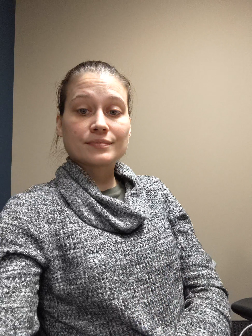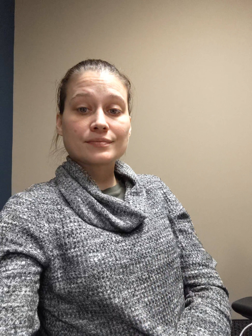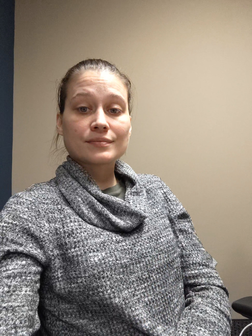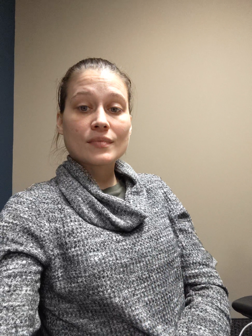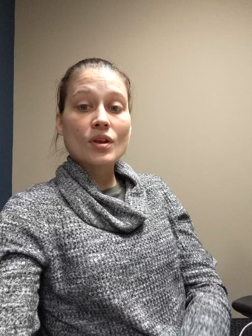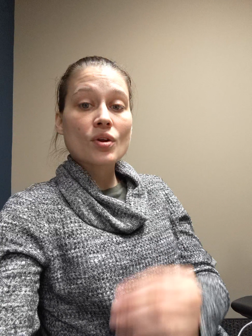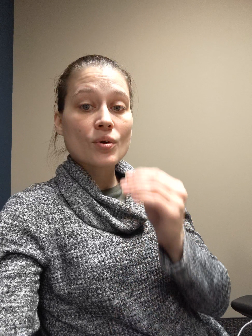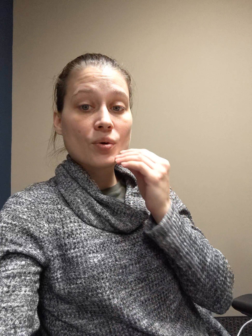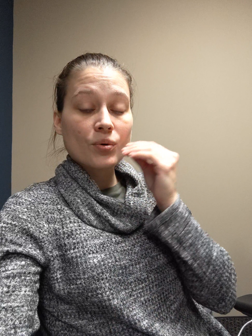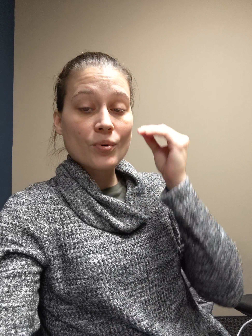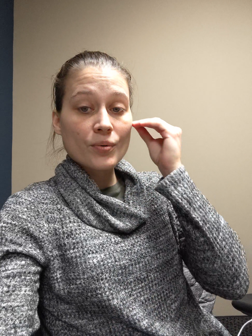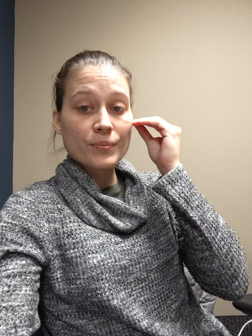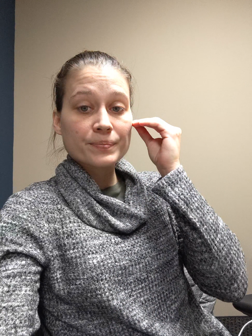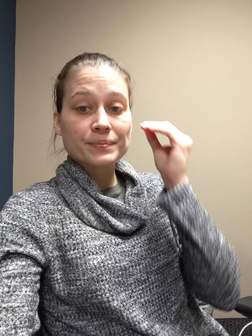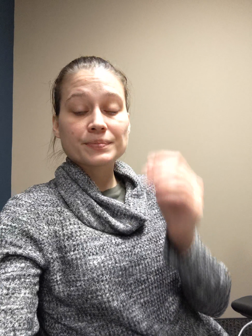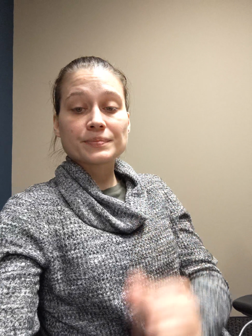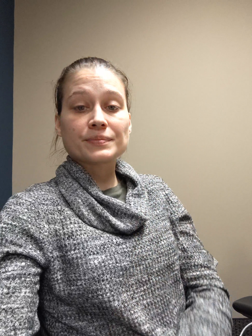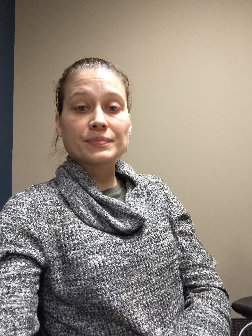home